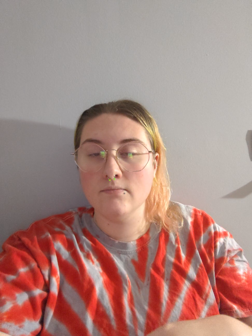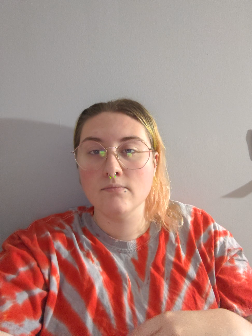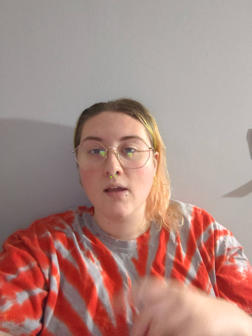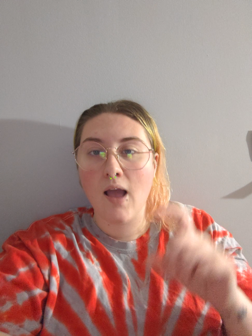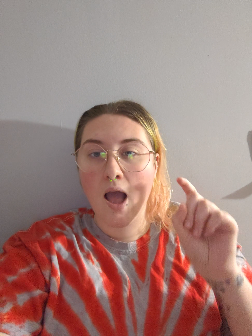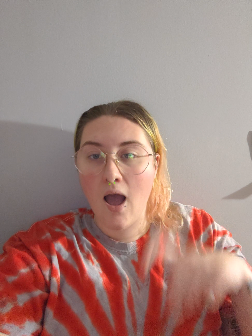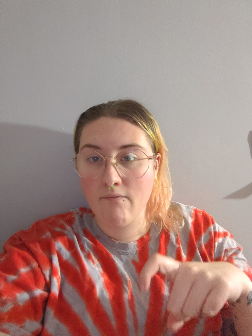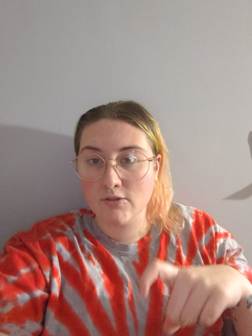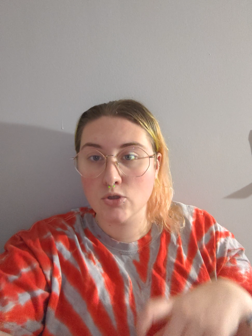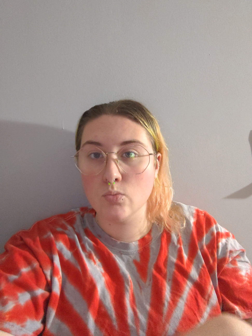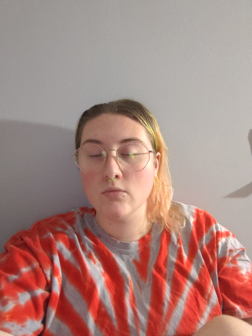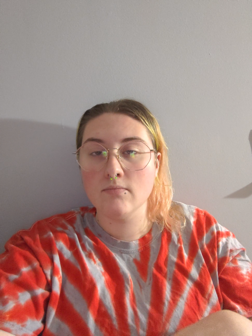have to